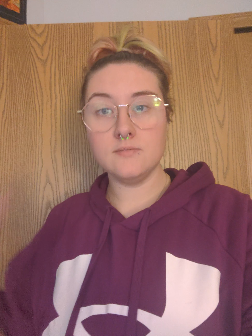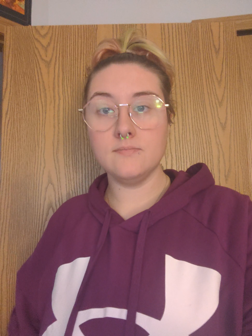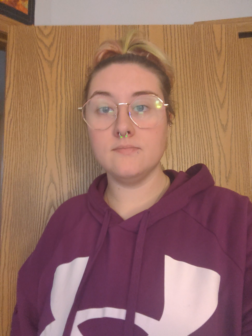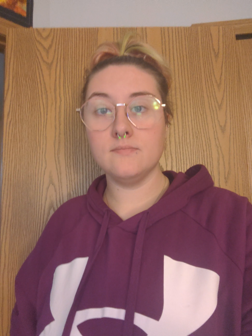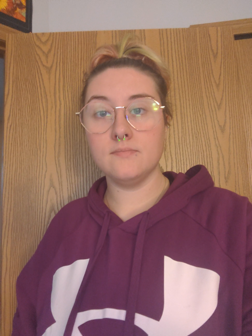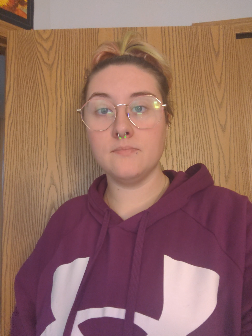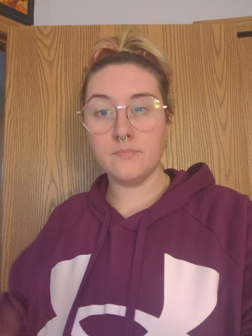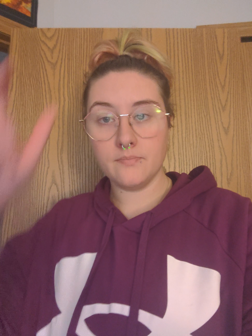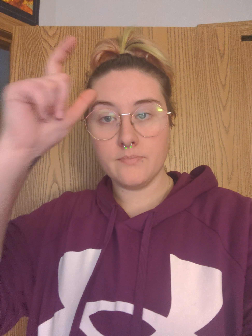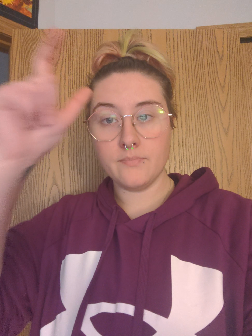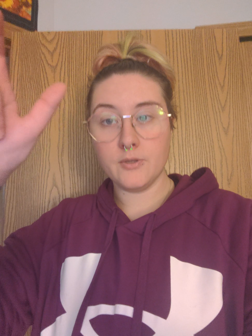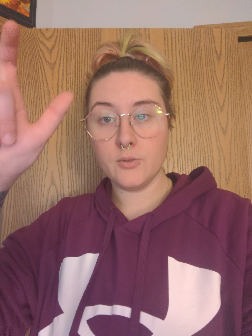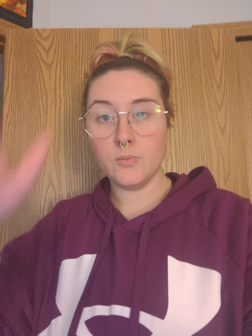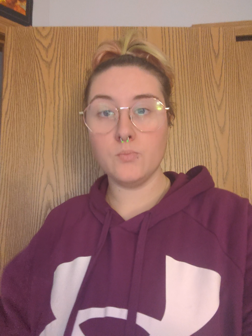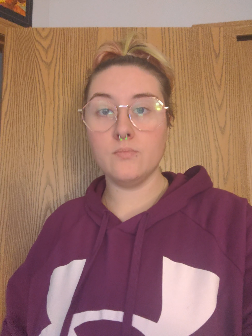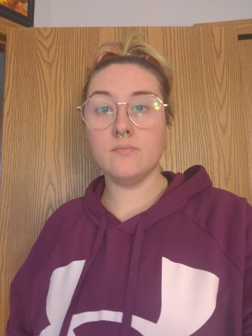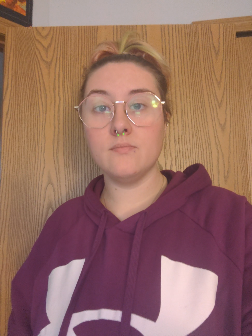moon